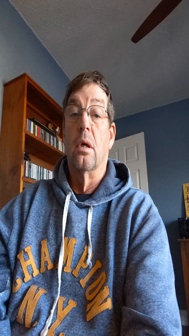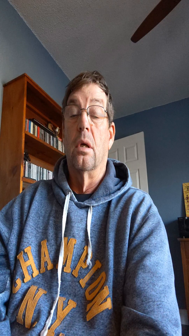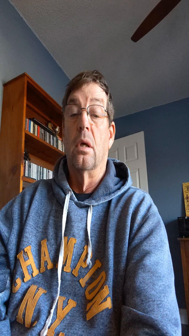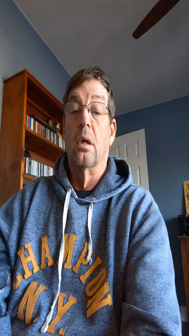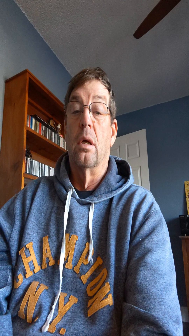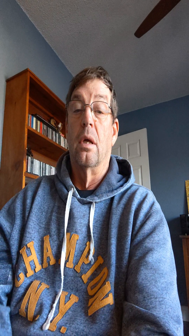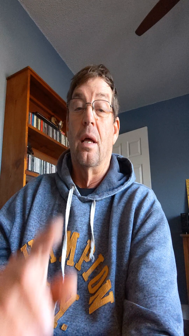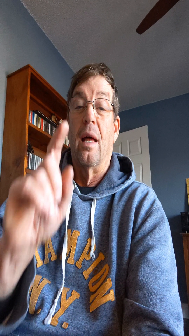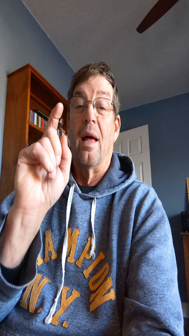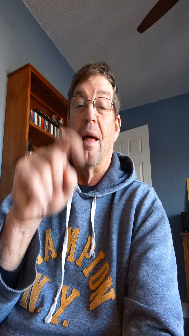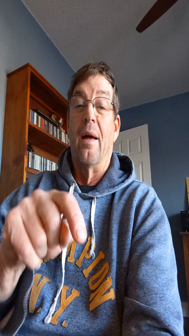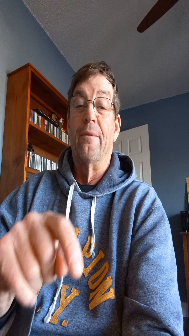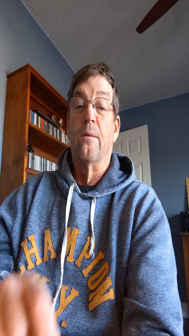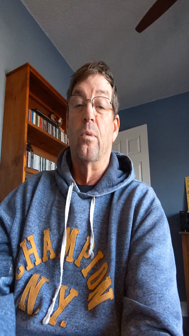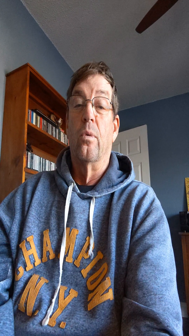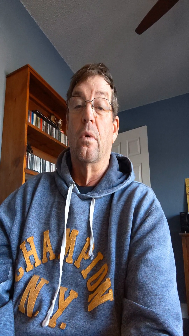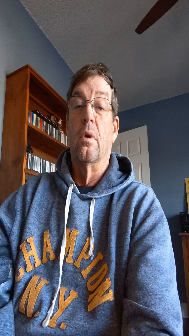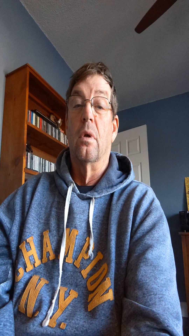have to